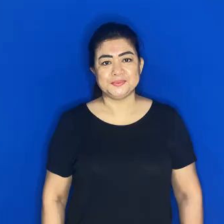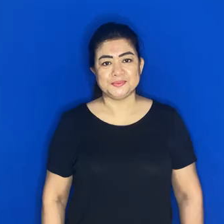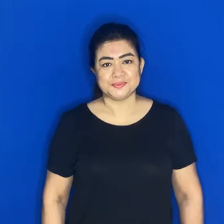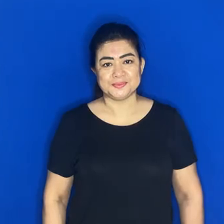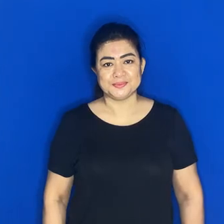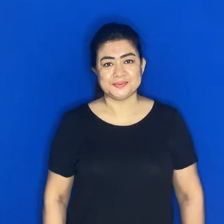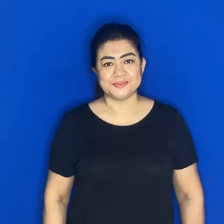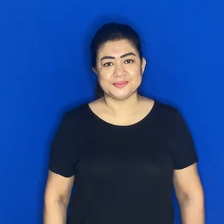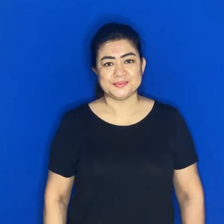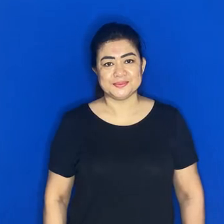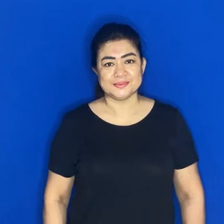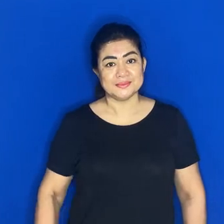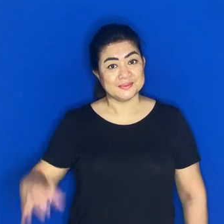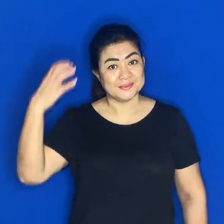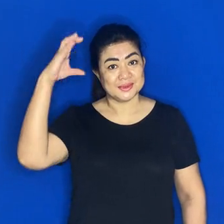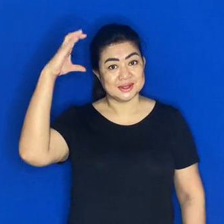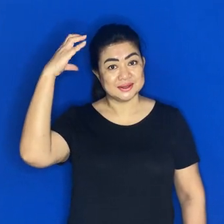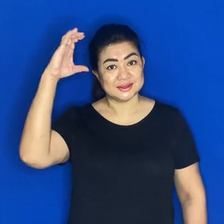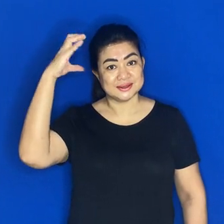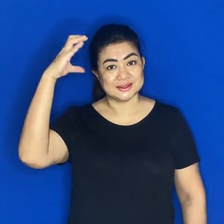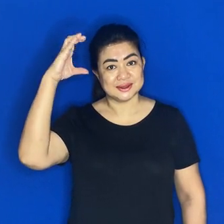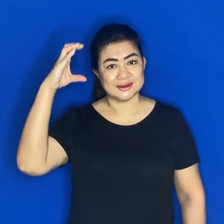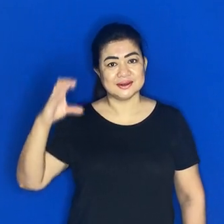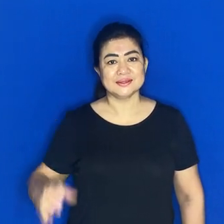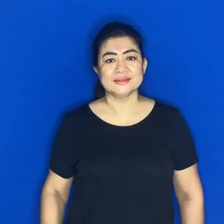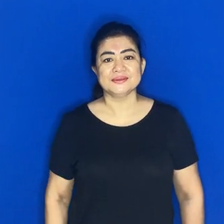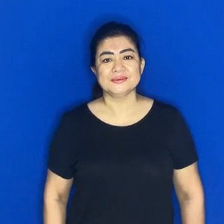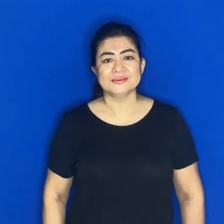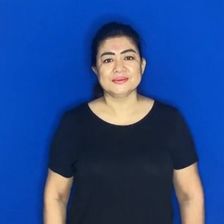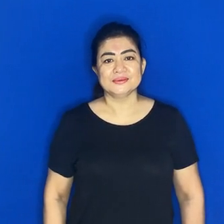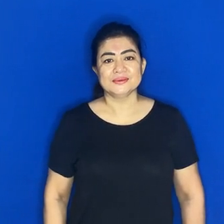cousin